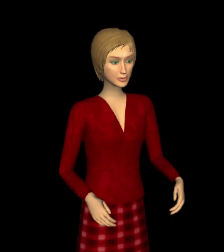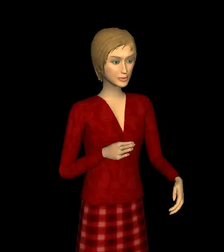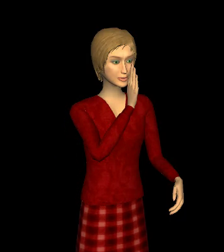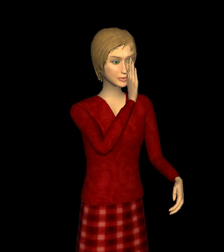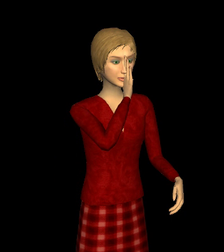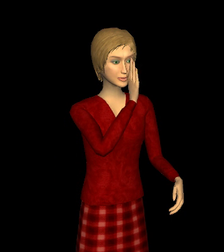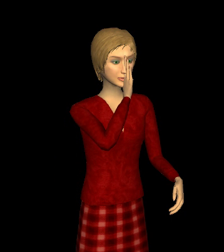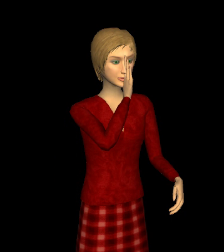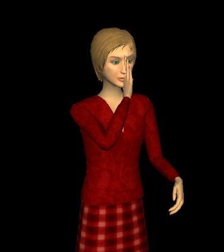الظهيرة